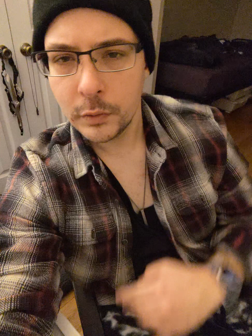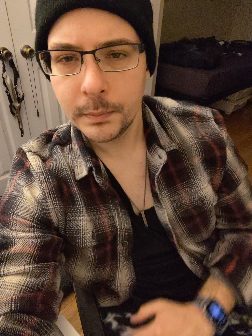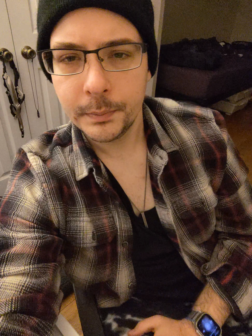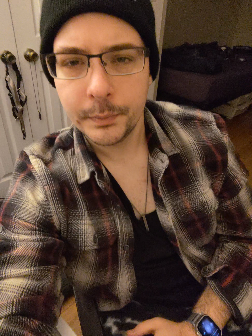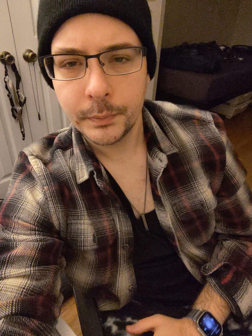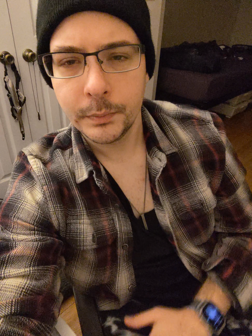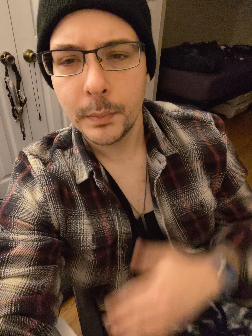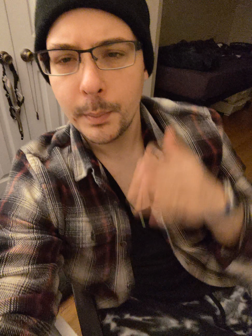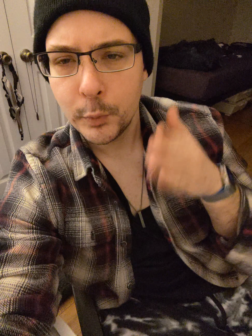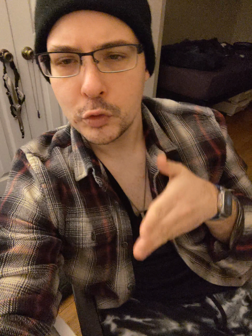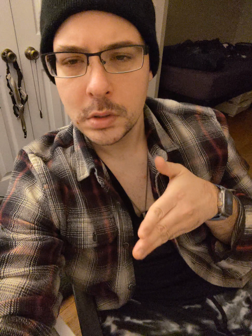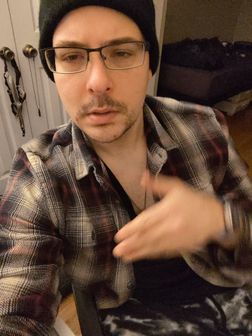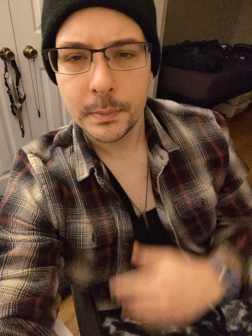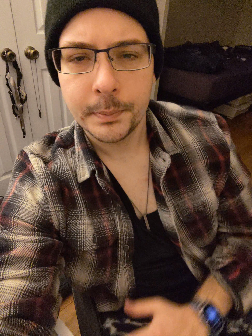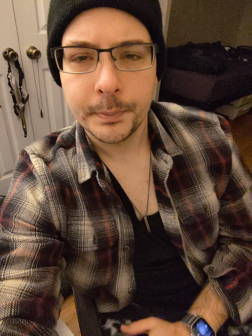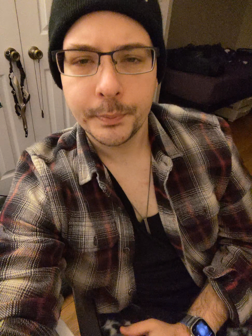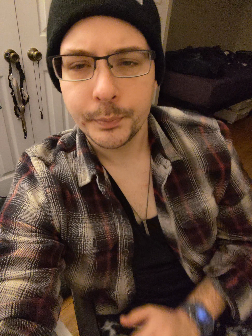person